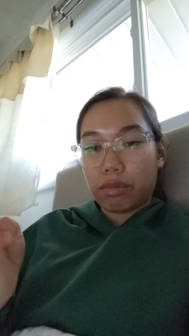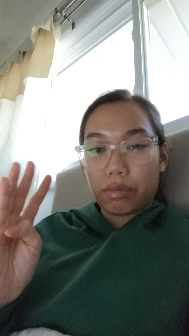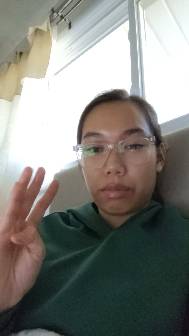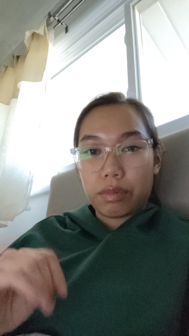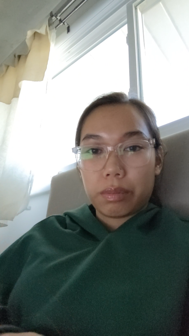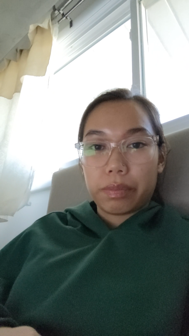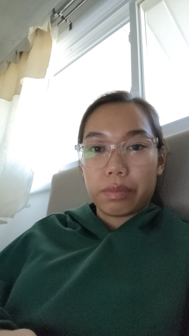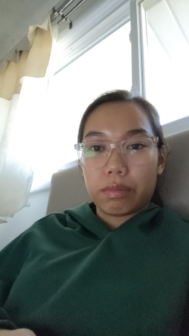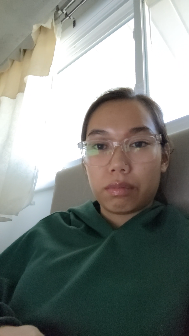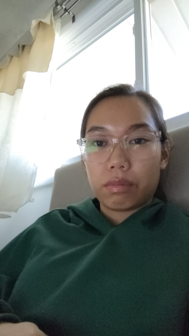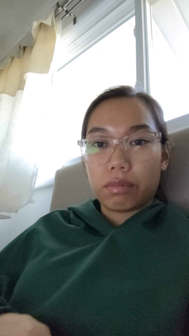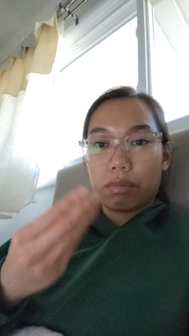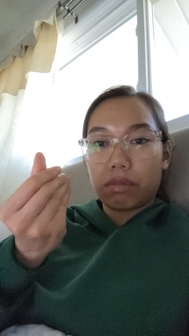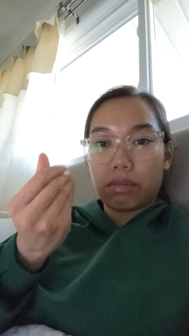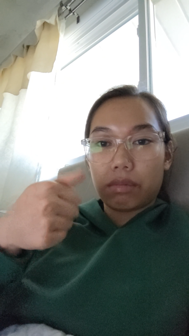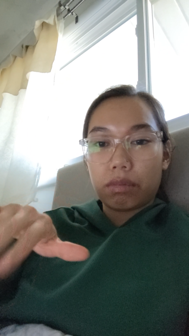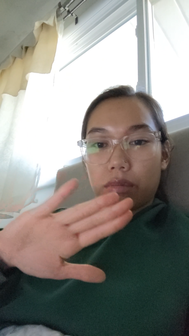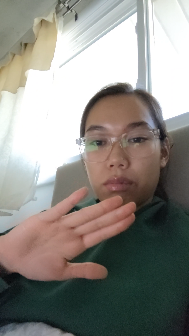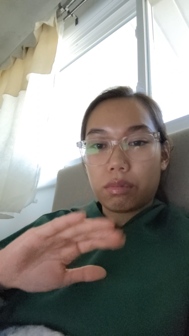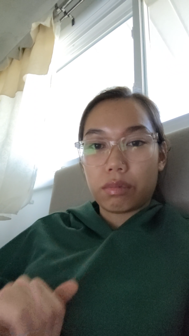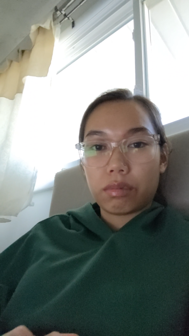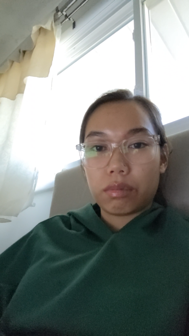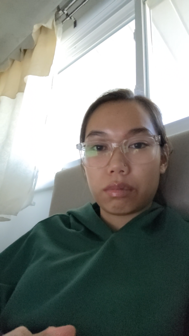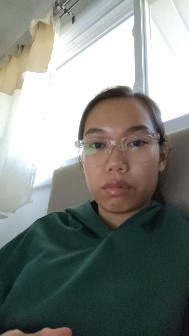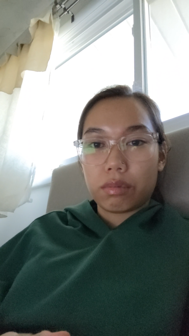garden